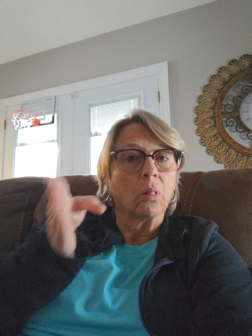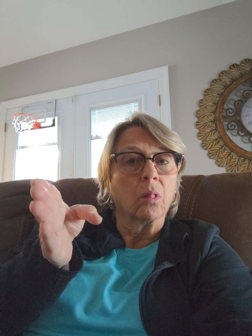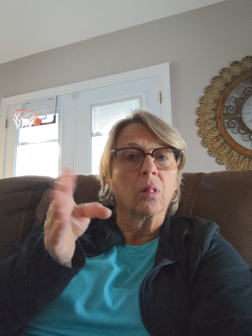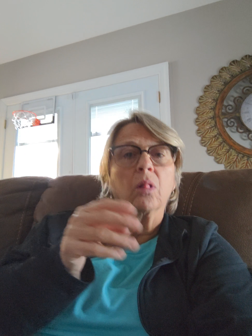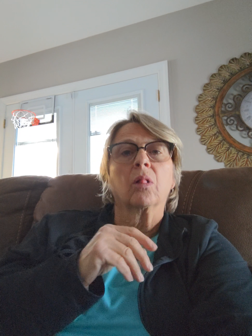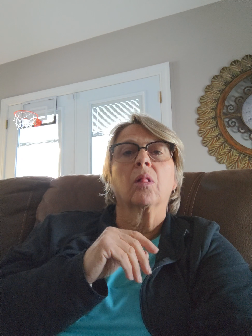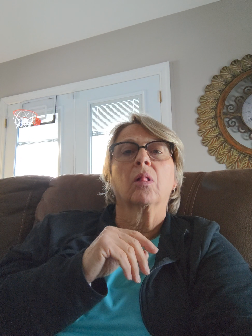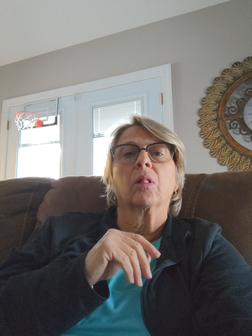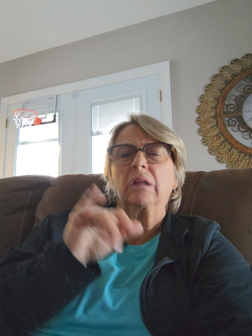will